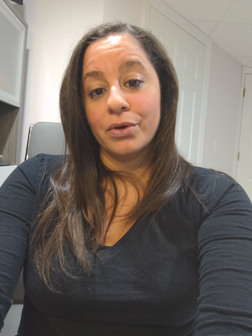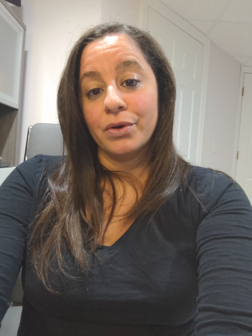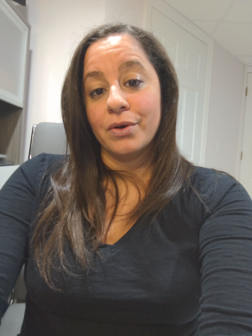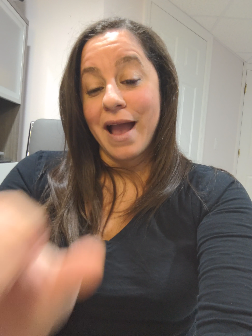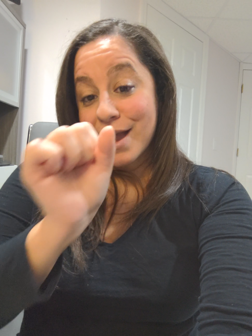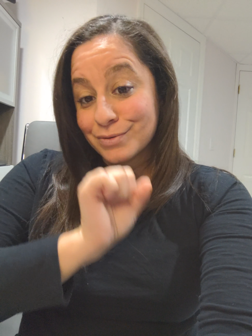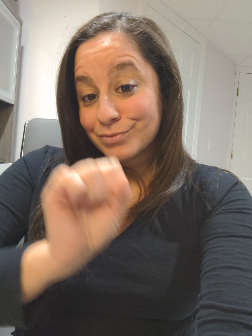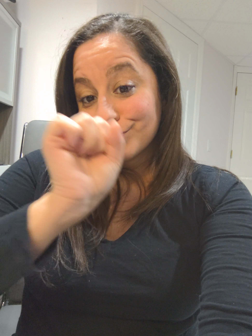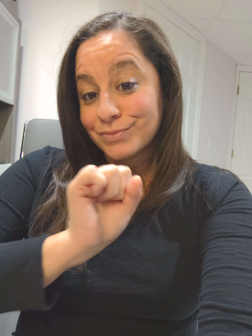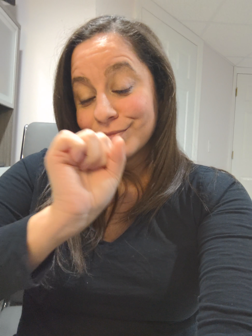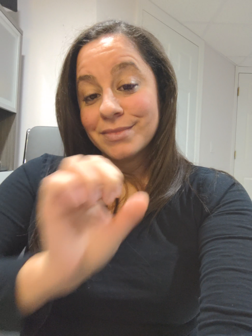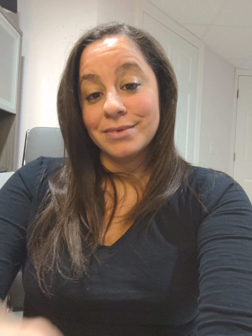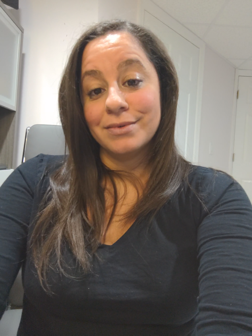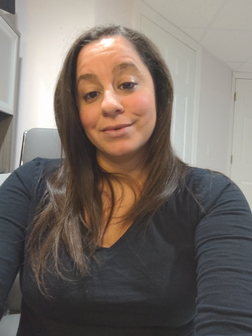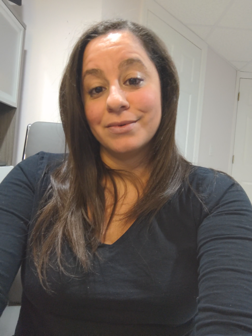ice cream